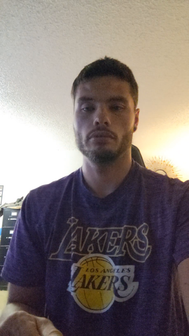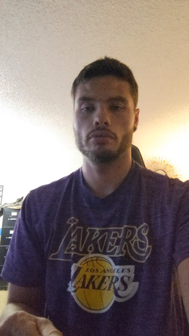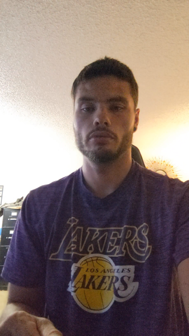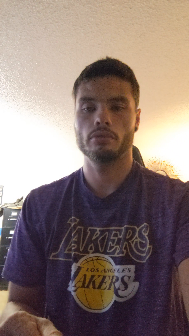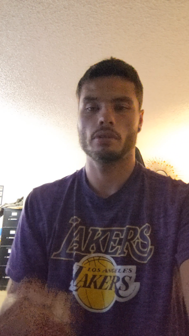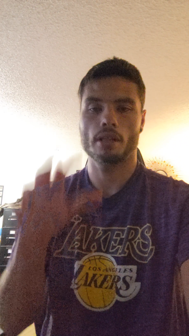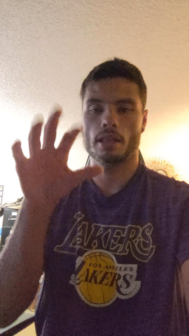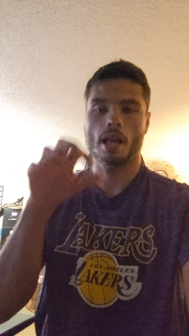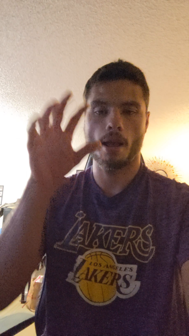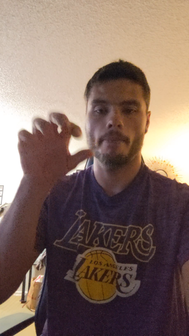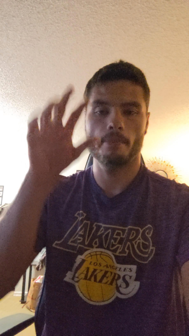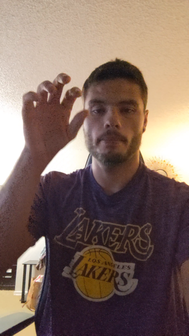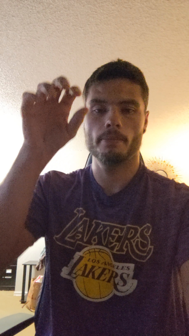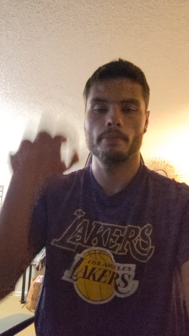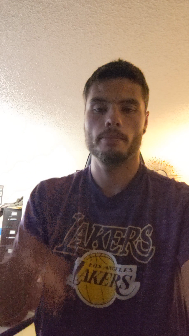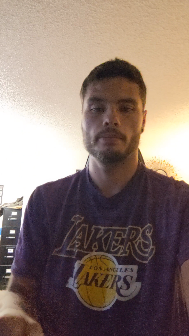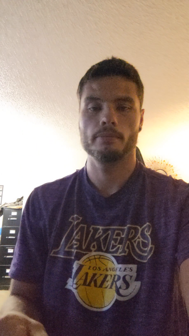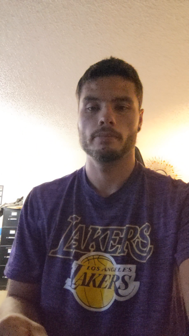climb